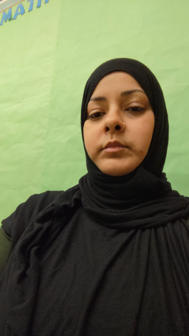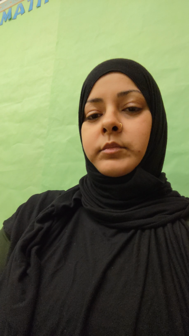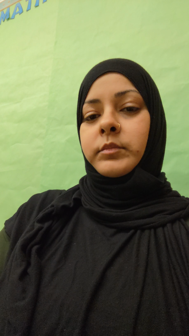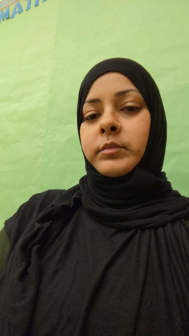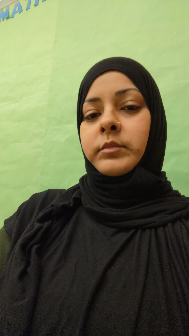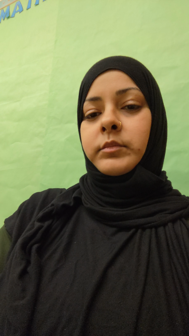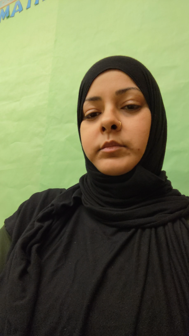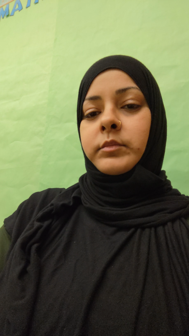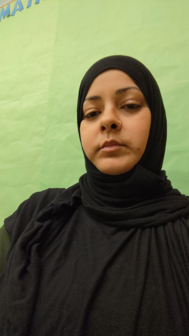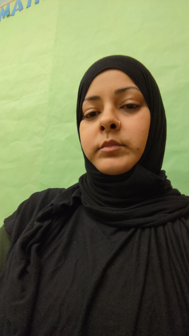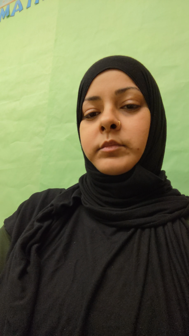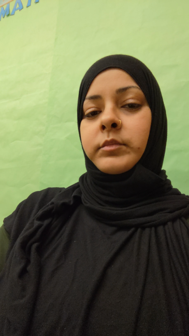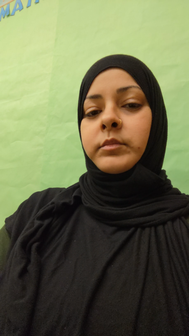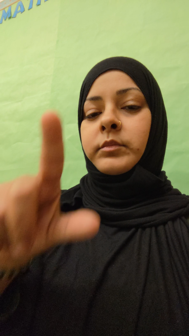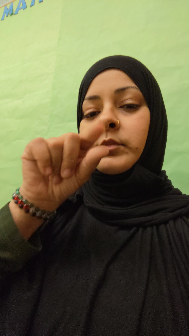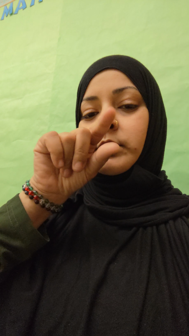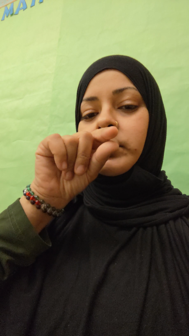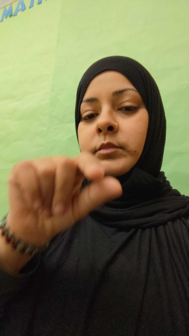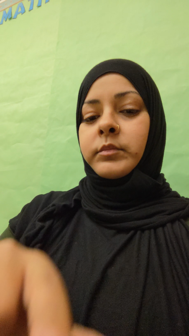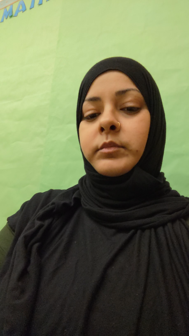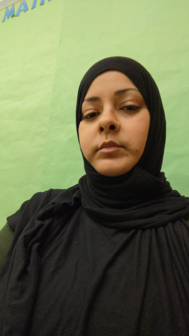chicken